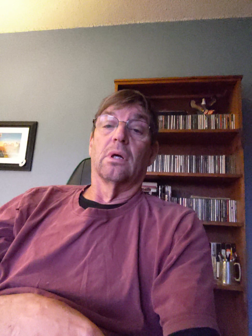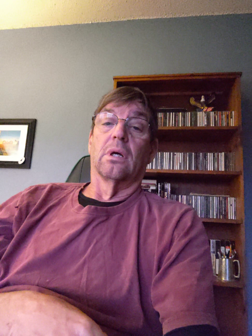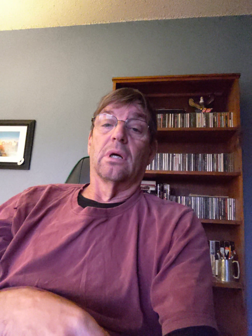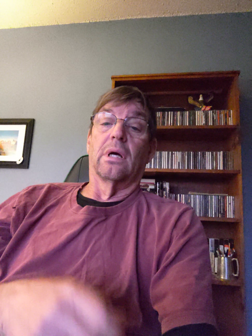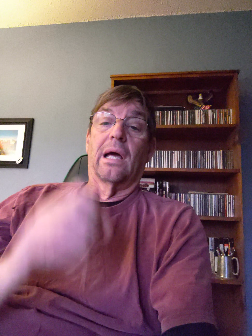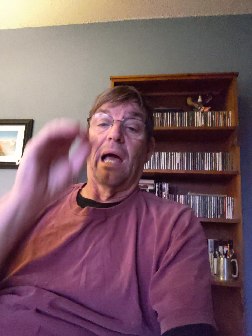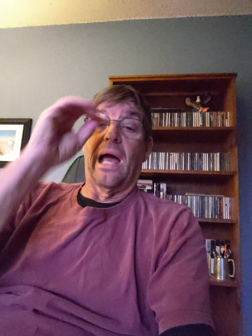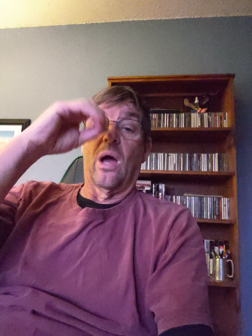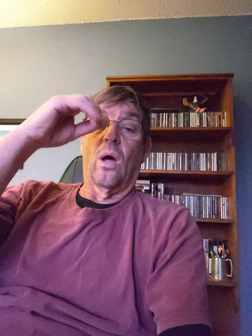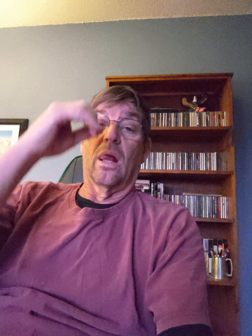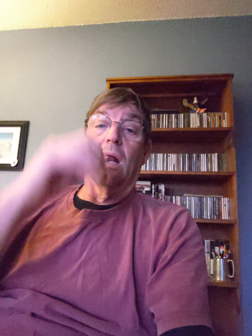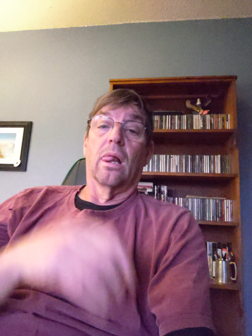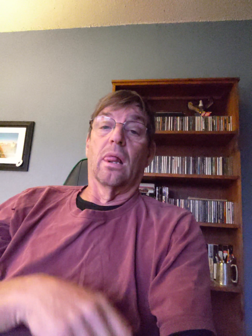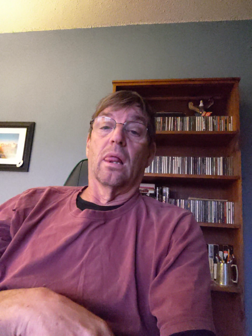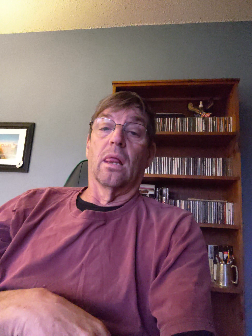owl